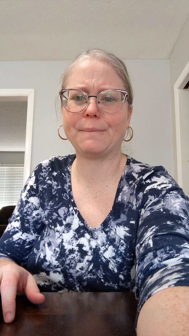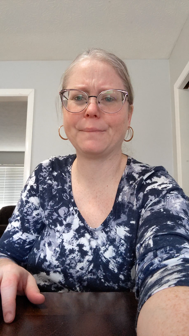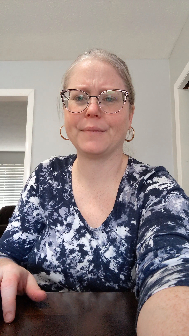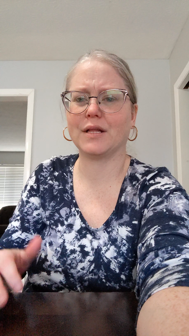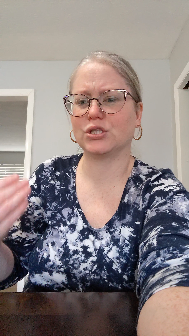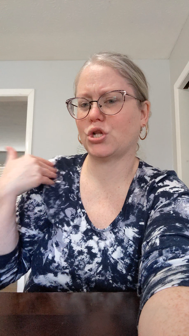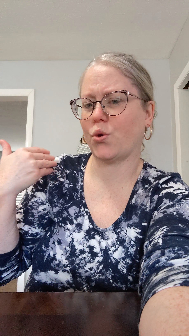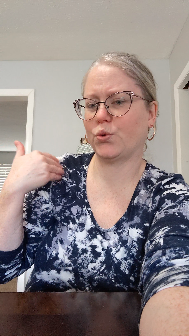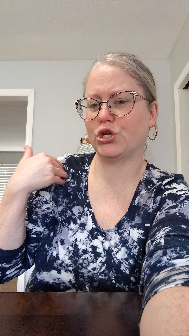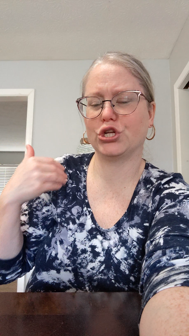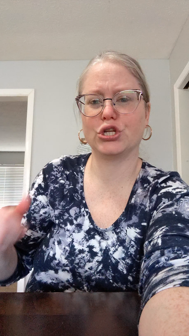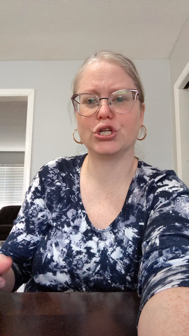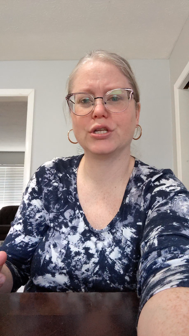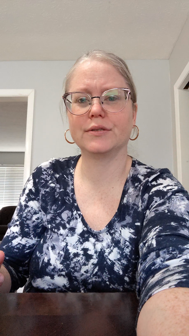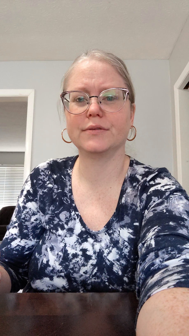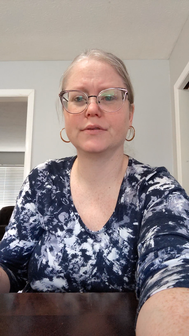shoulder